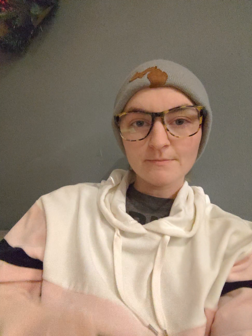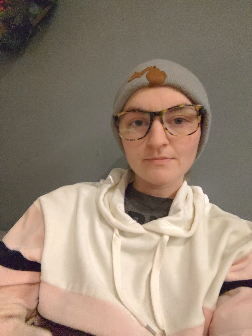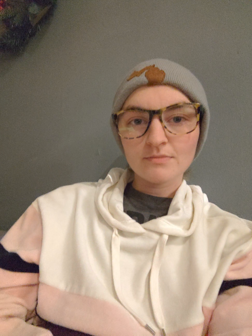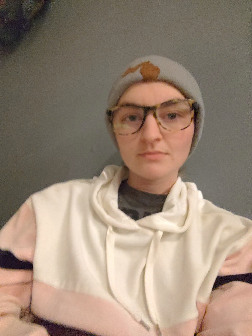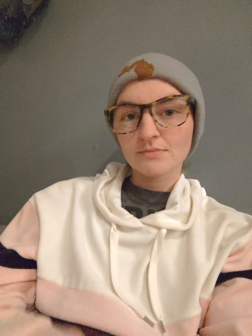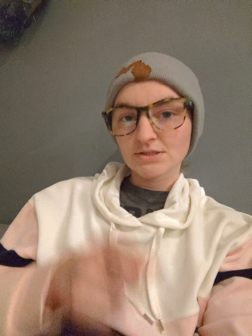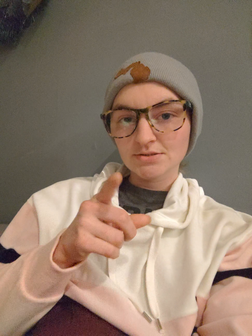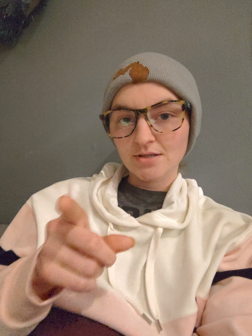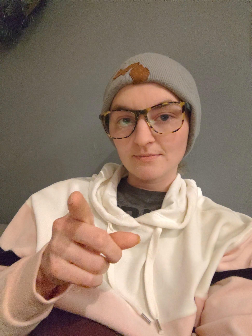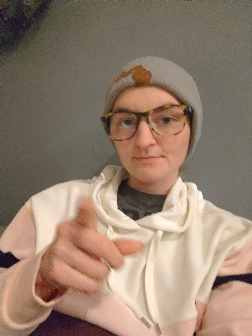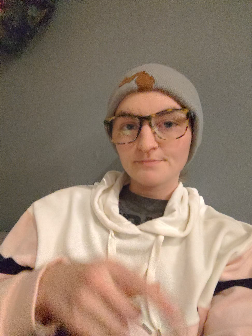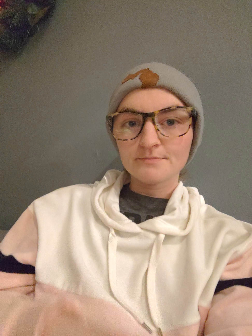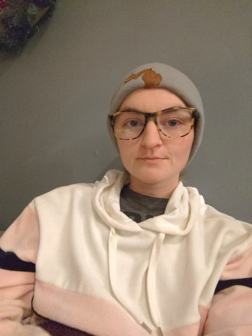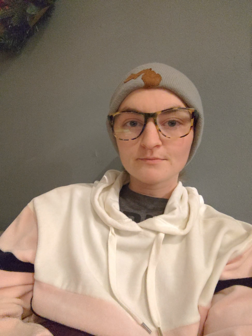he/she/it